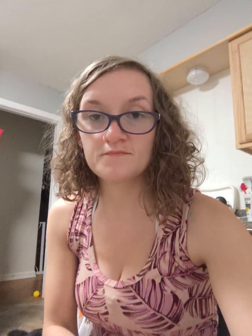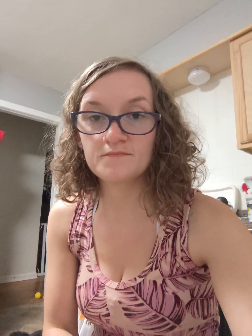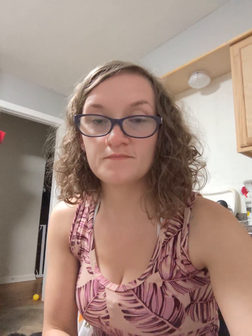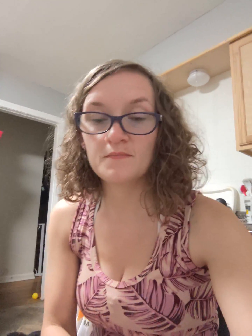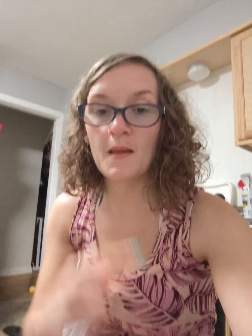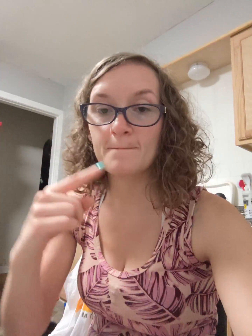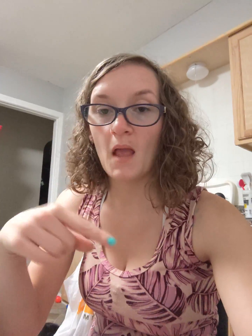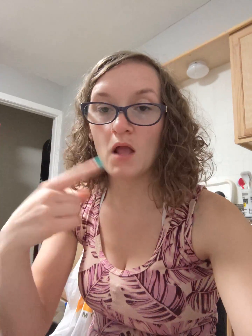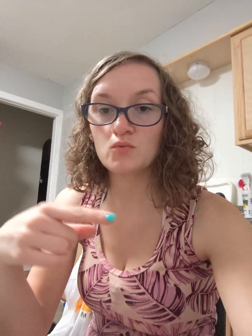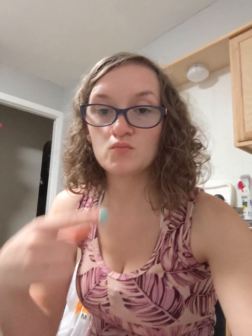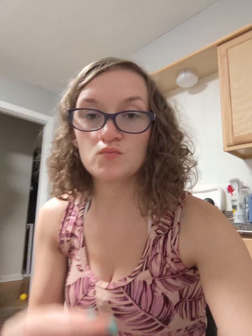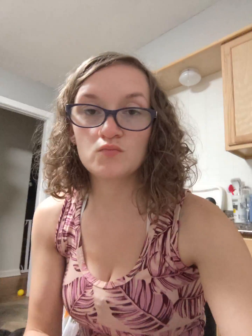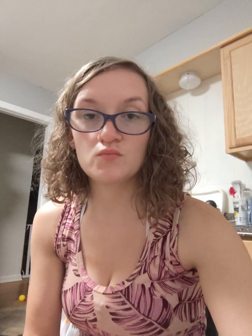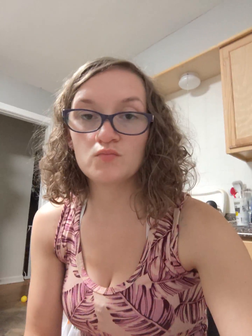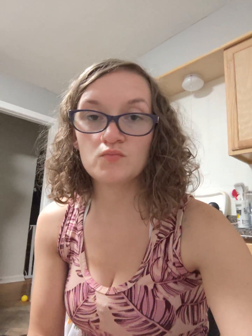about